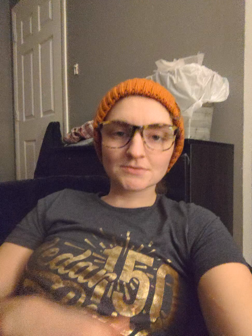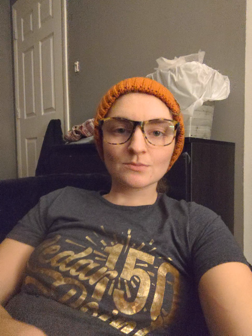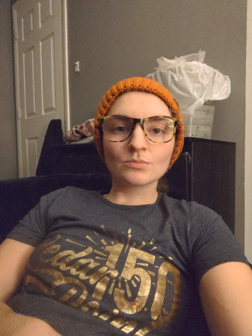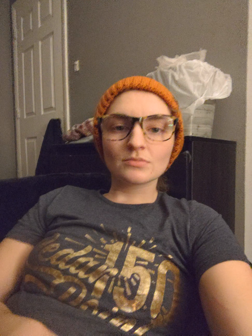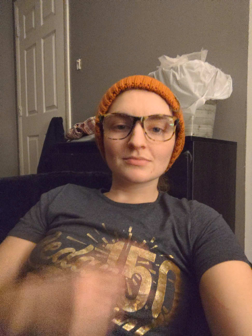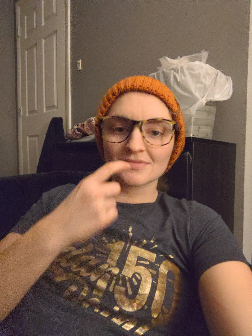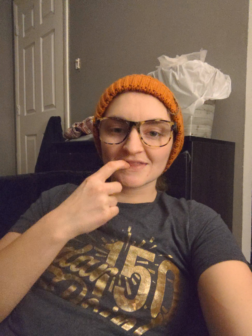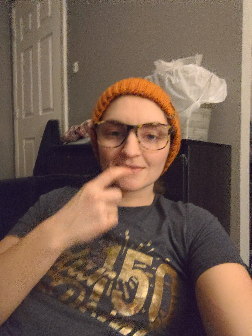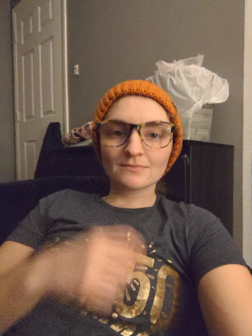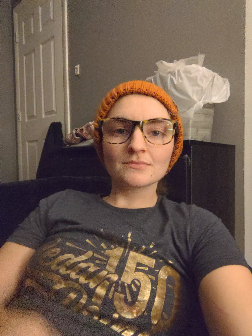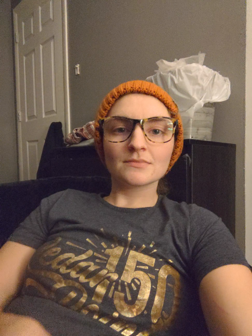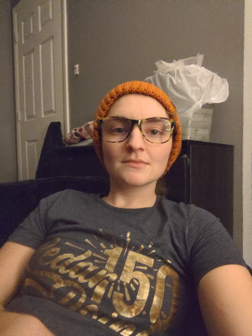tooth